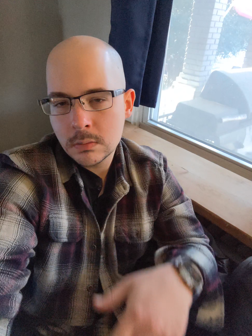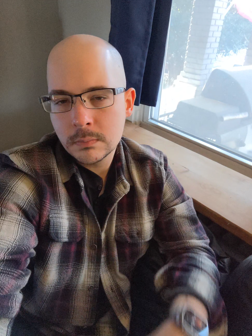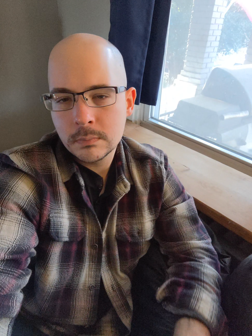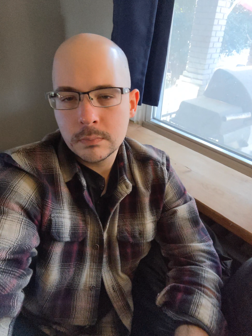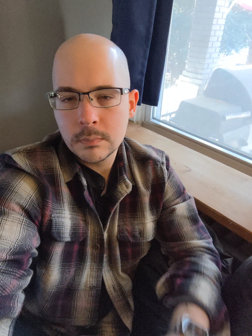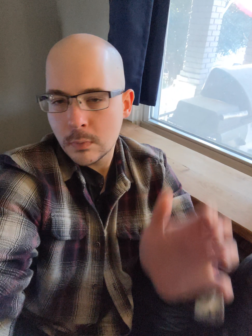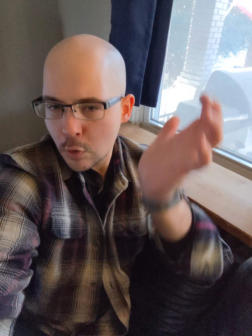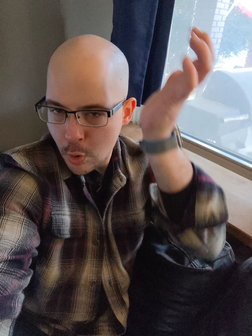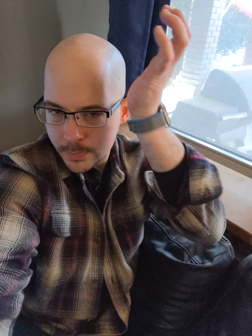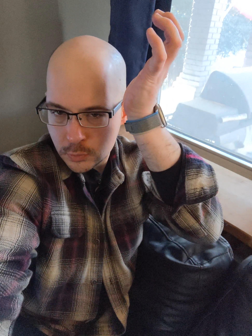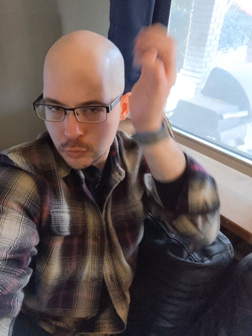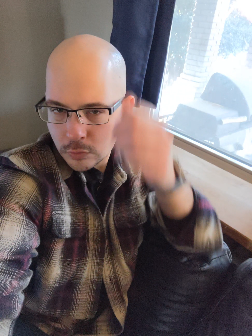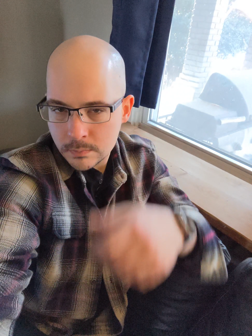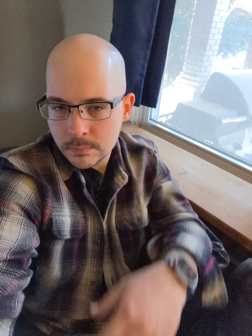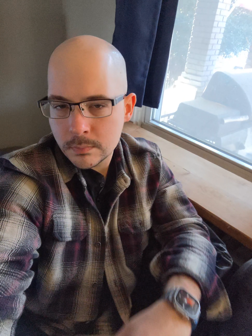garbage